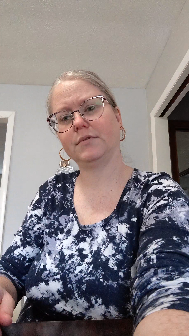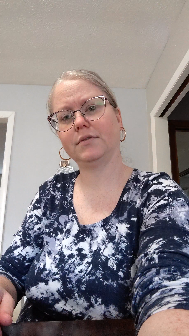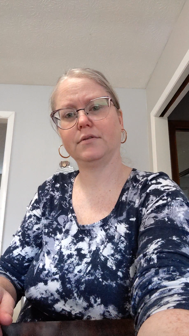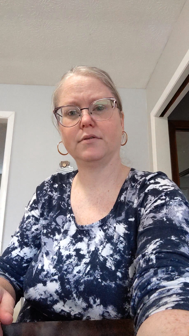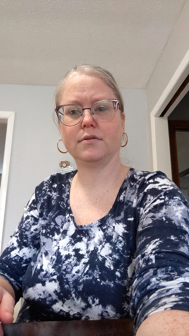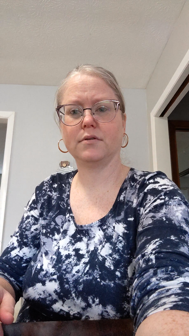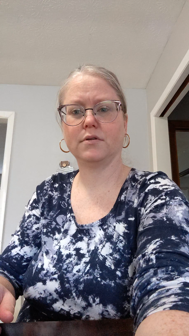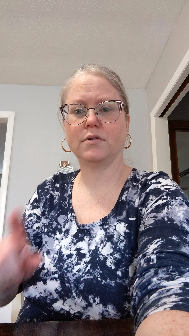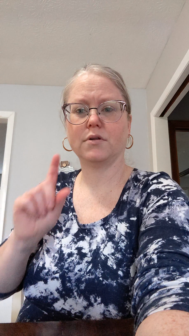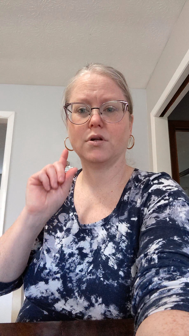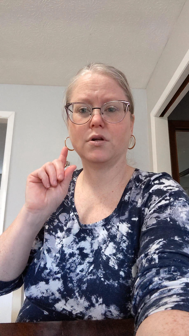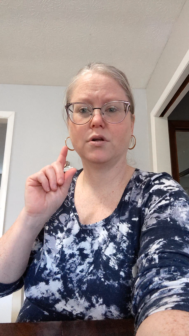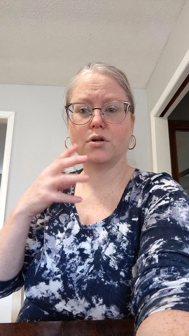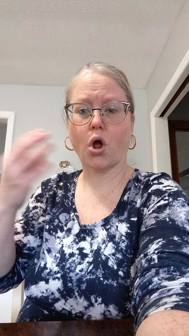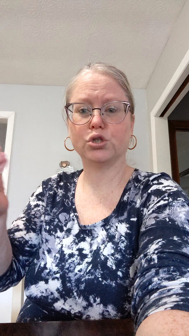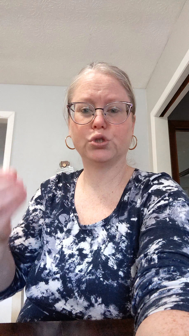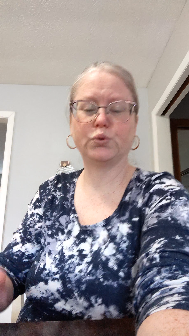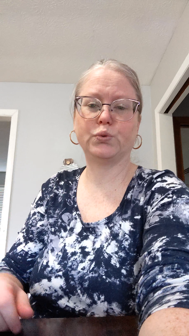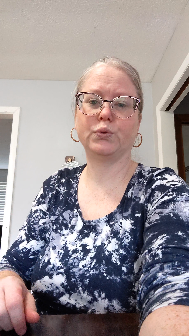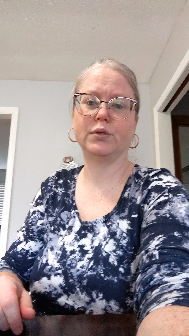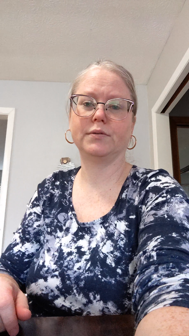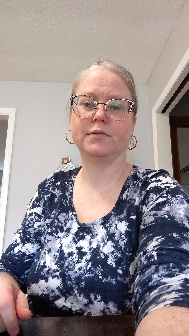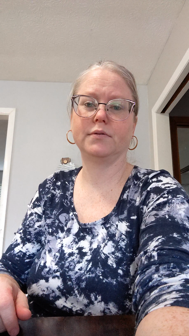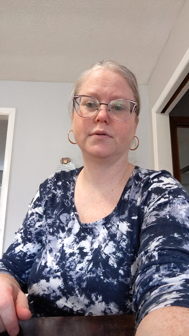got to